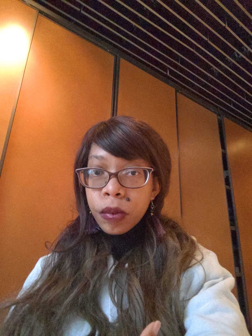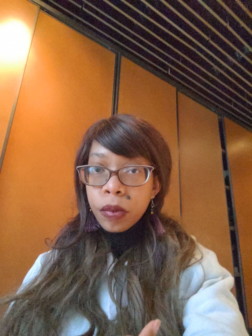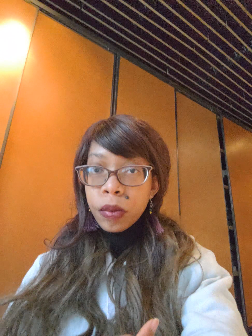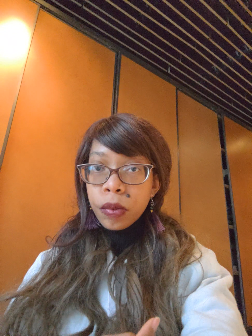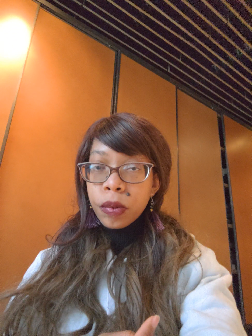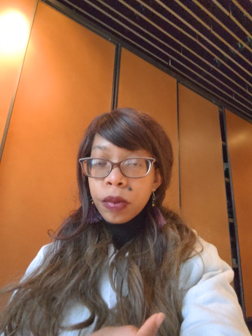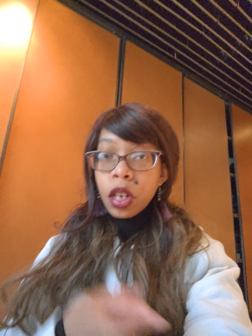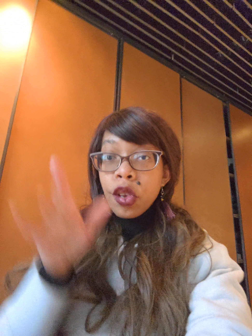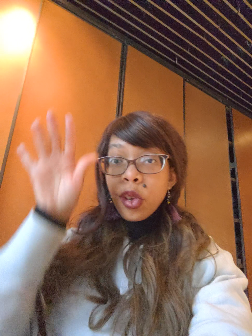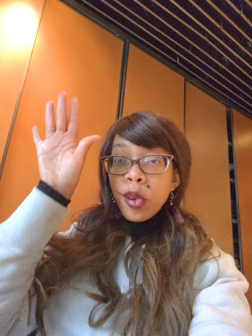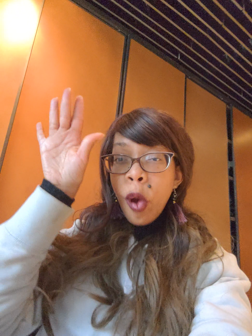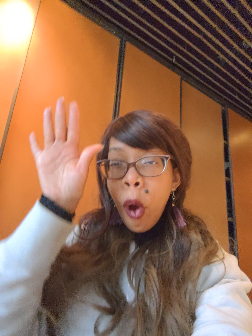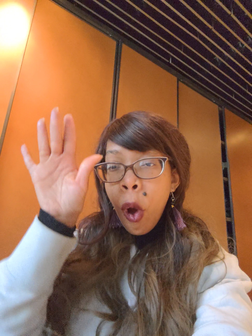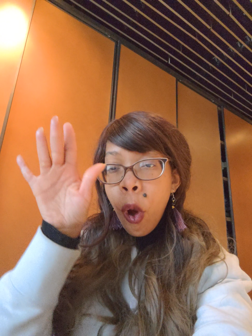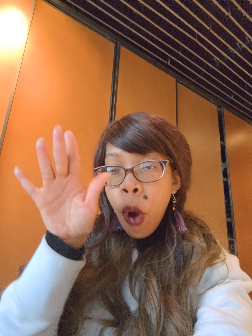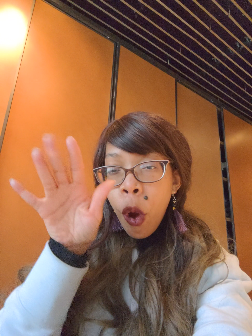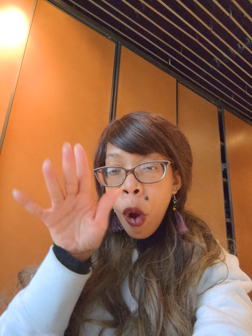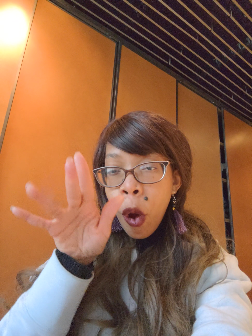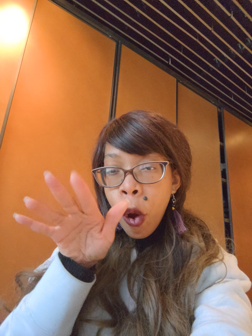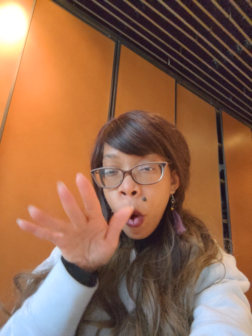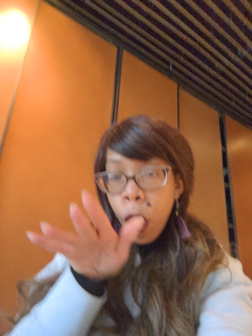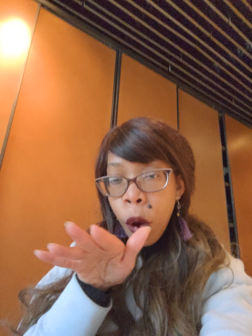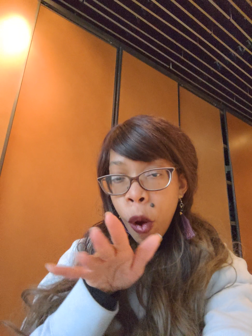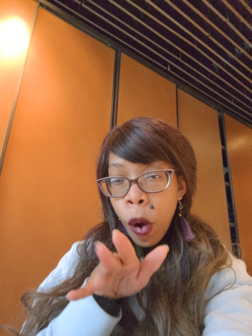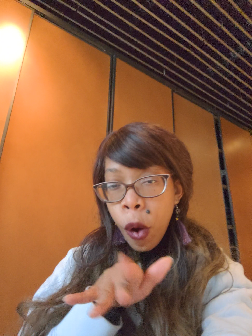snow